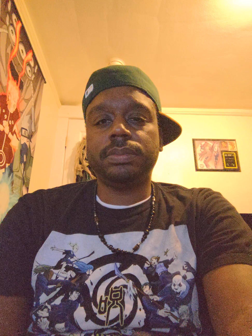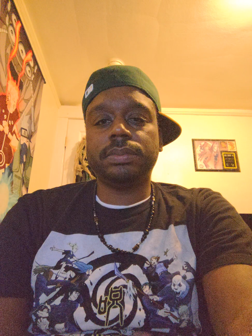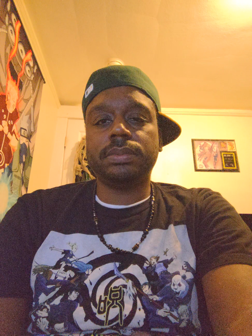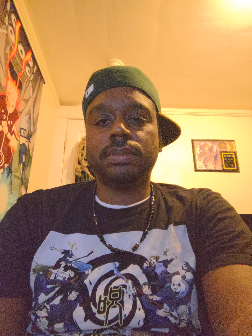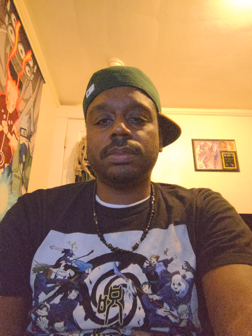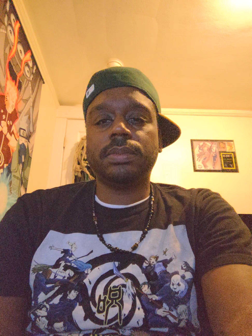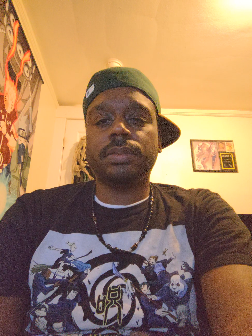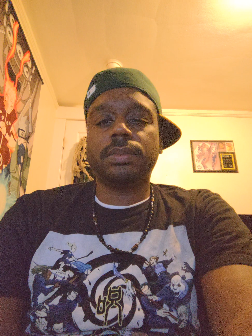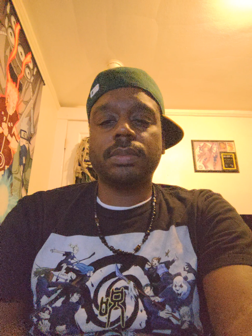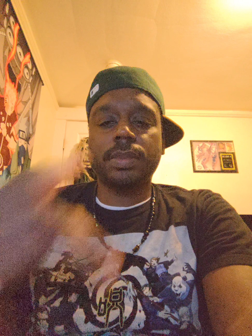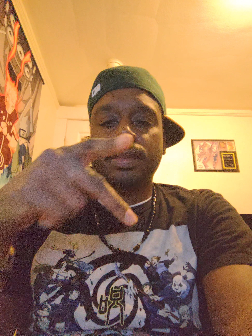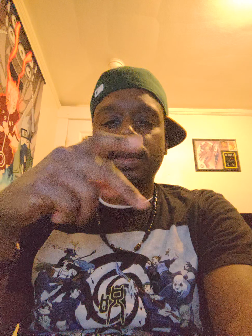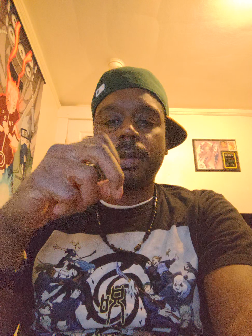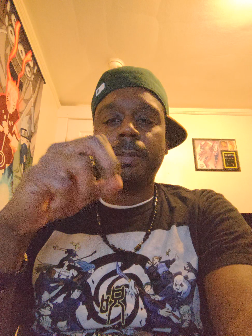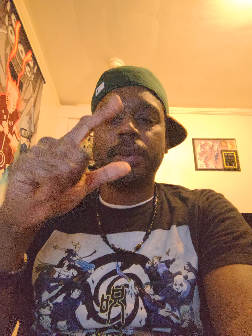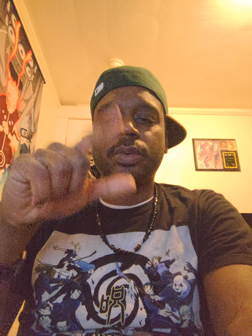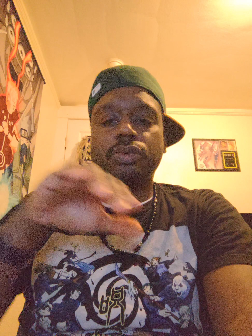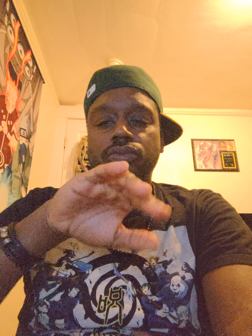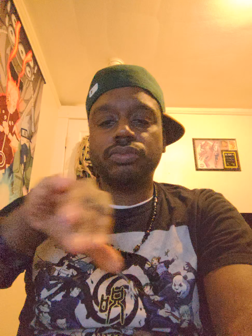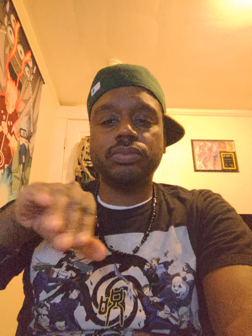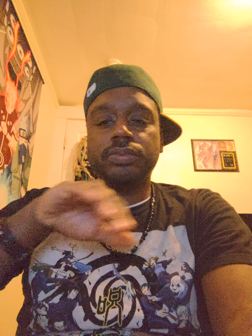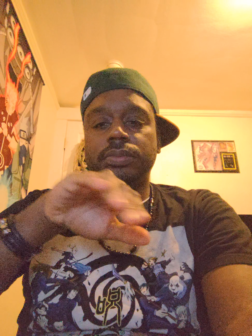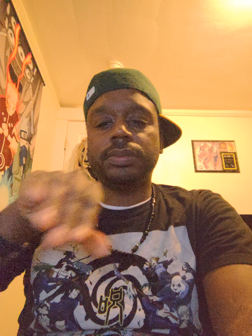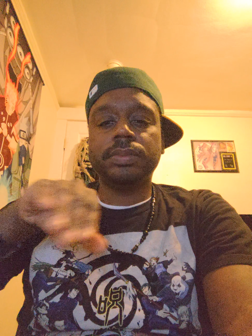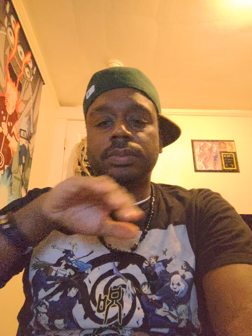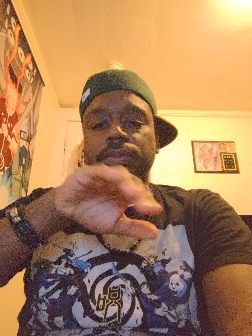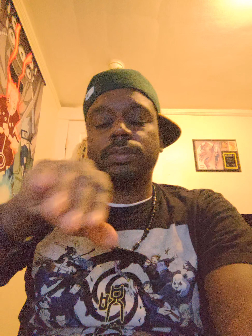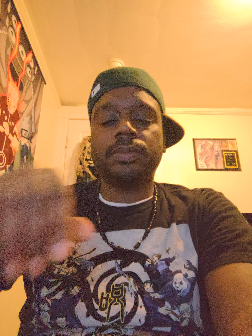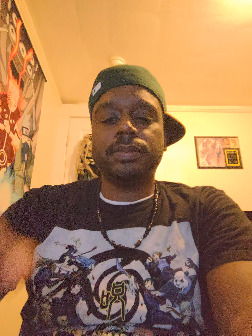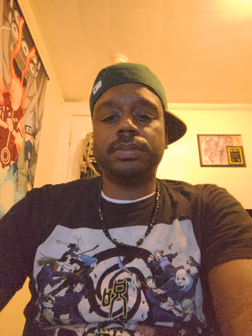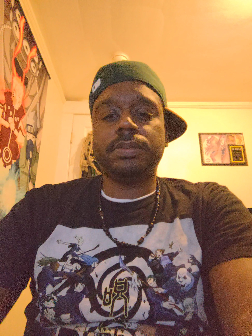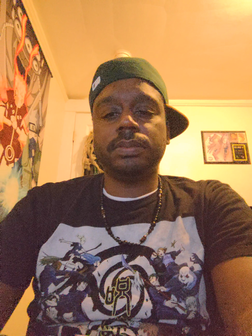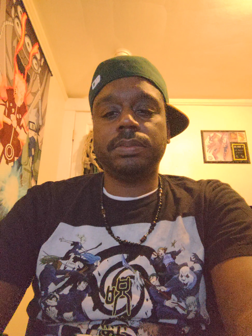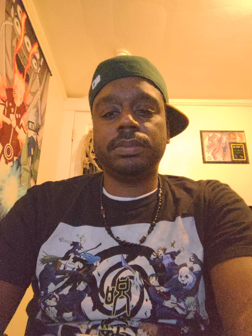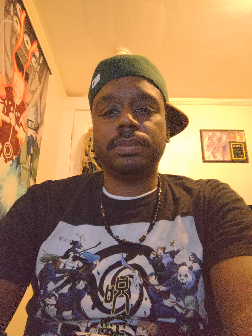pool